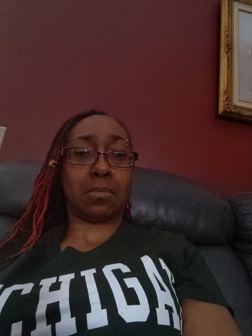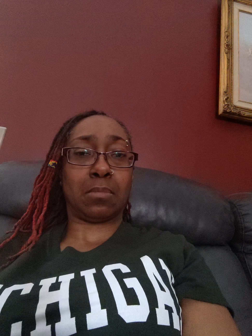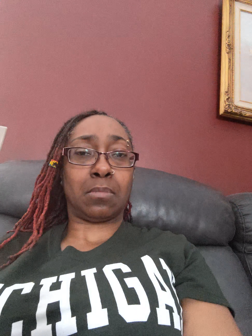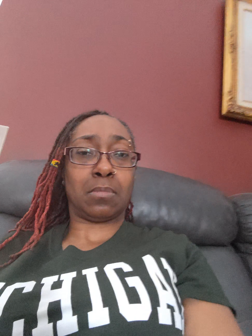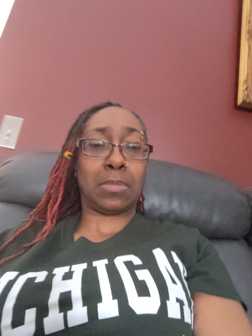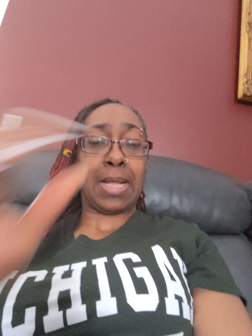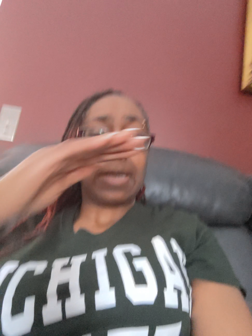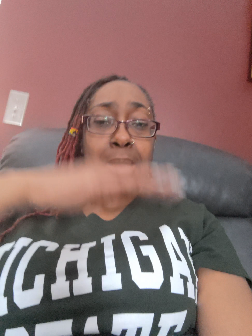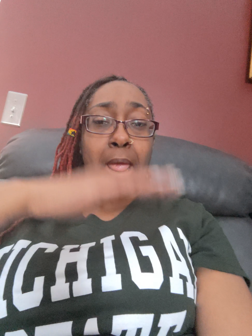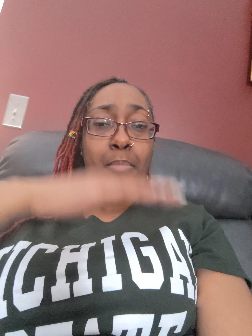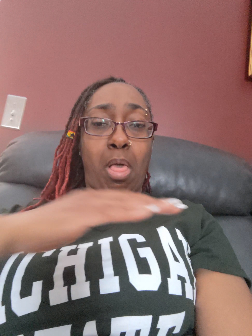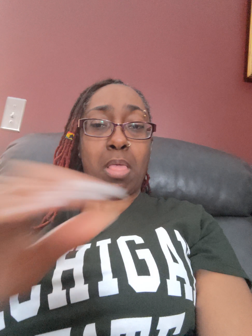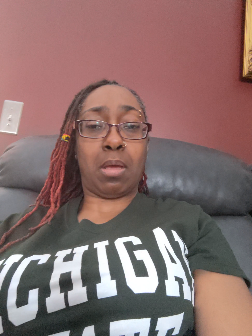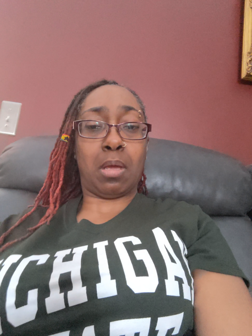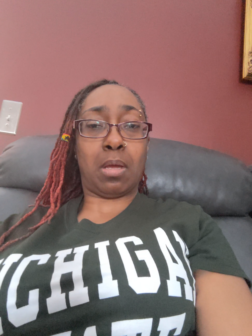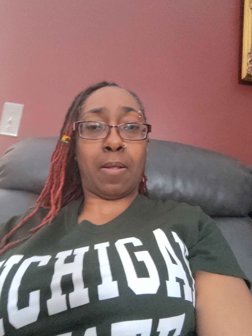table